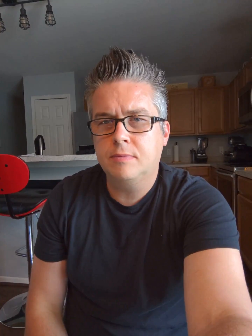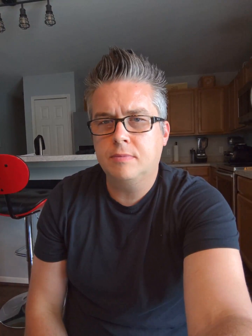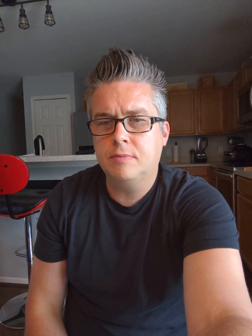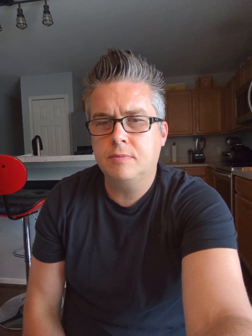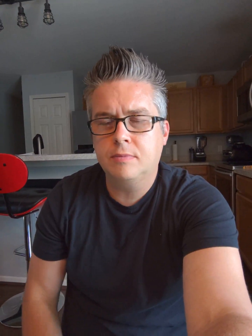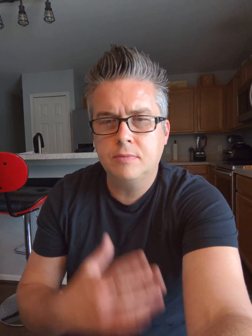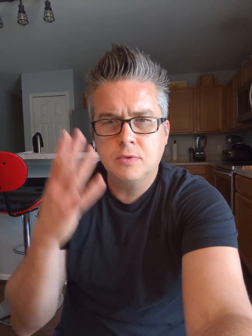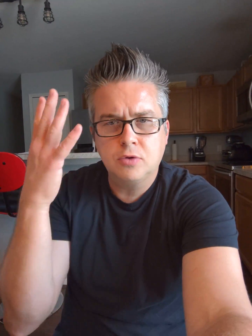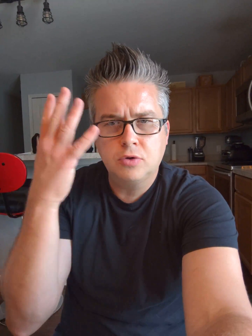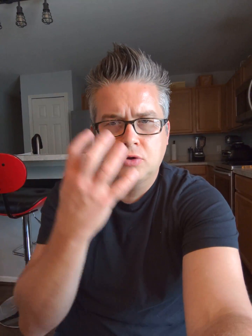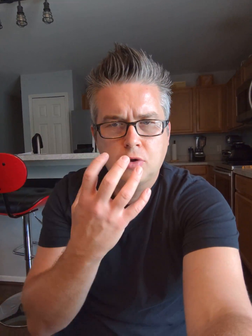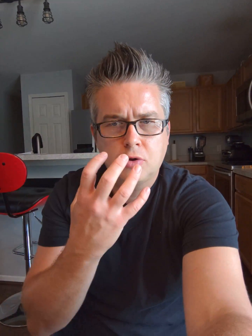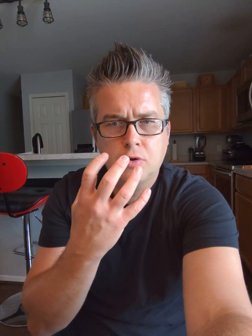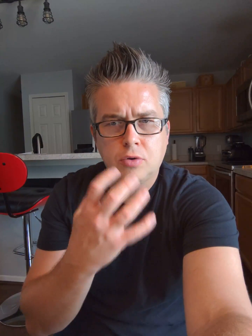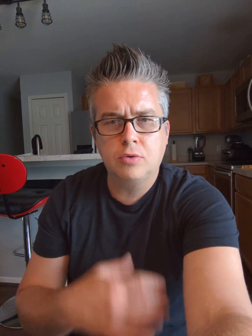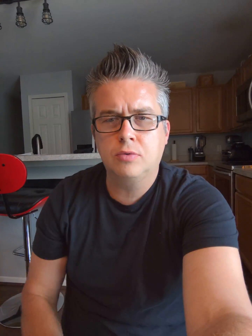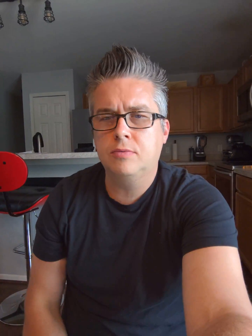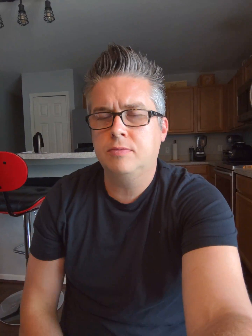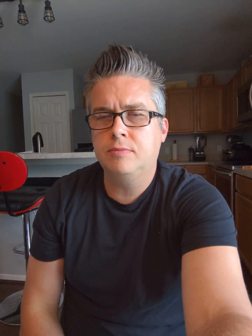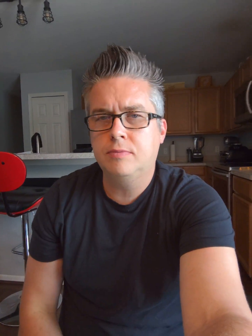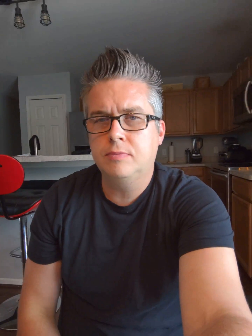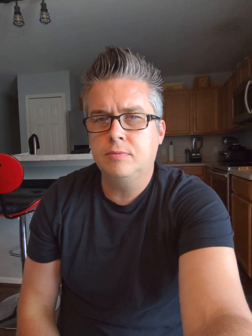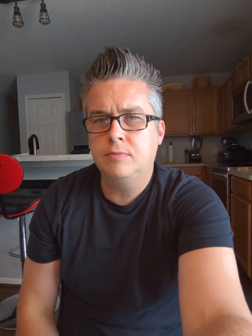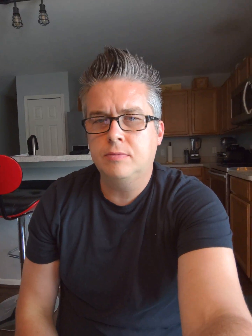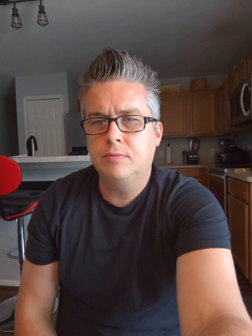dark